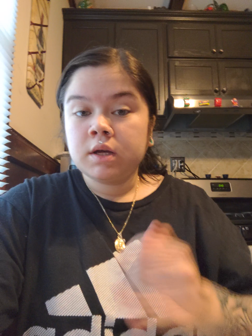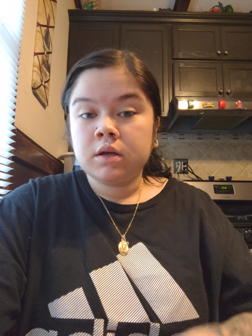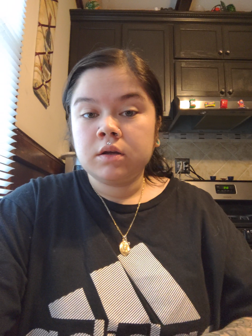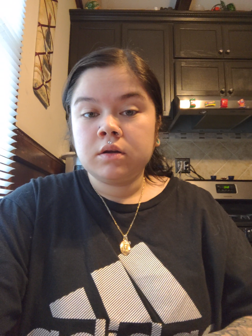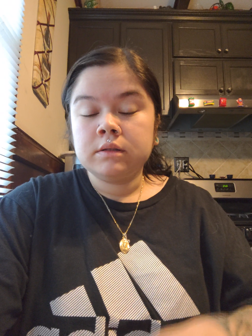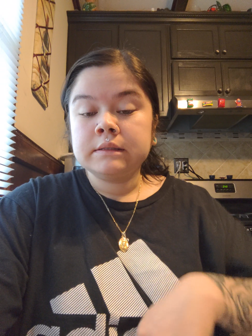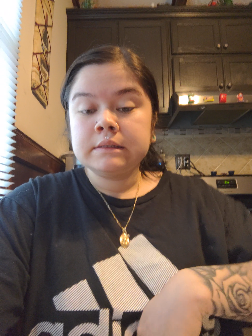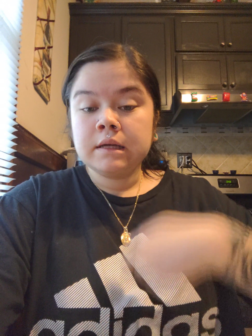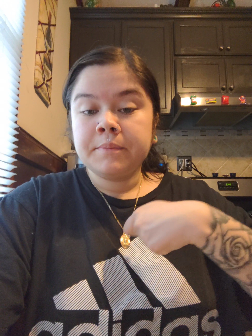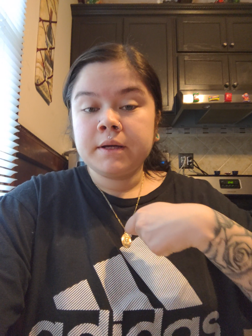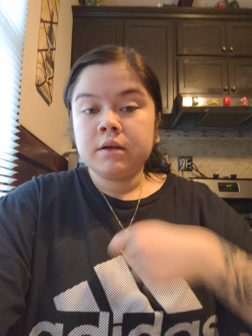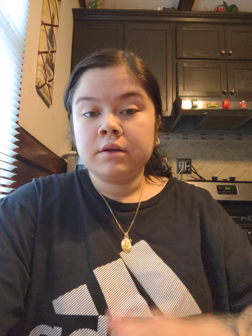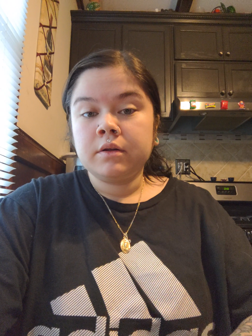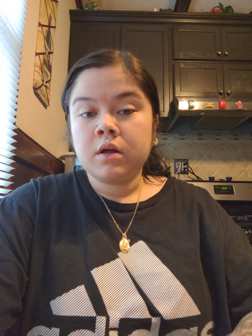zipper